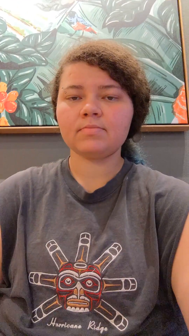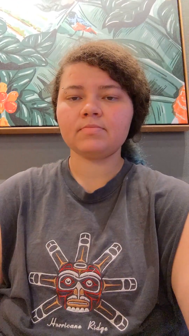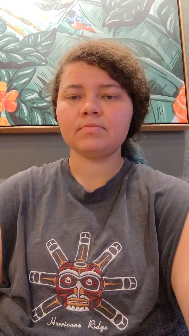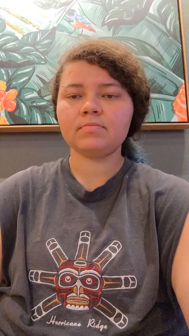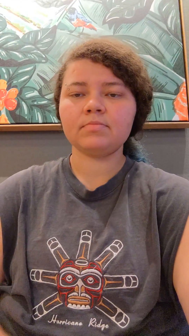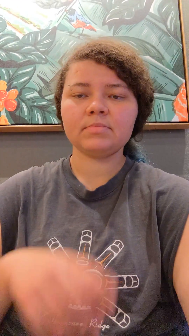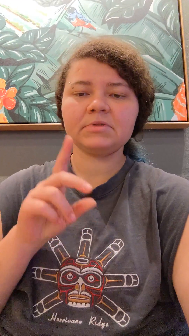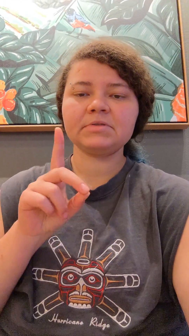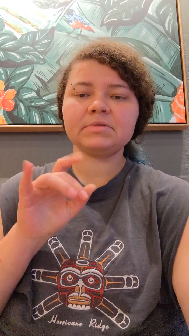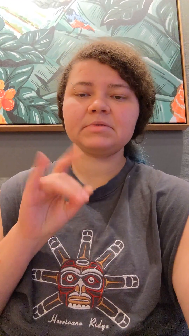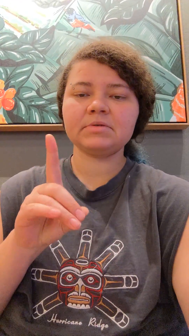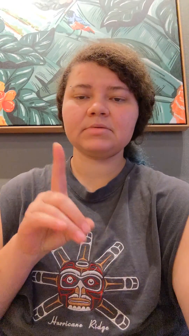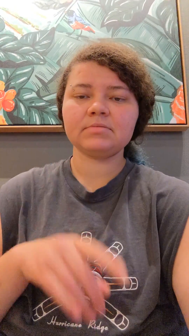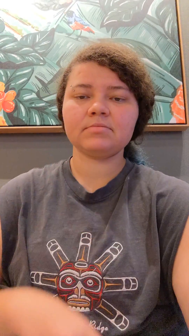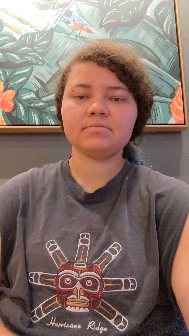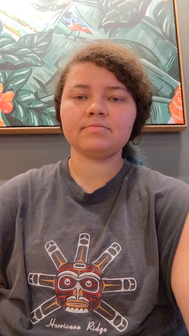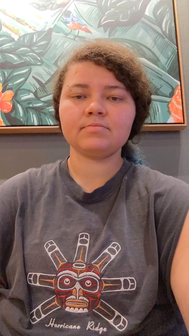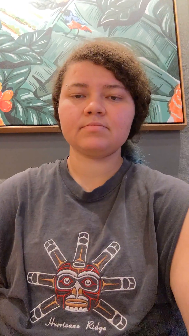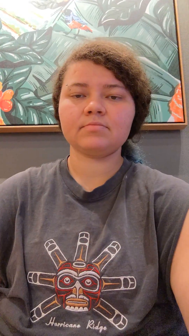did